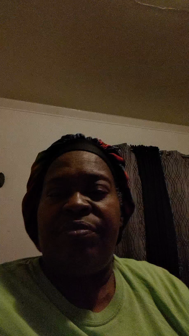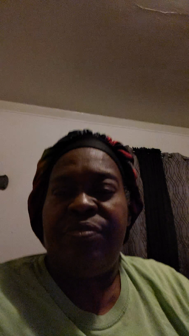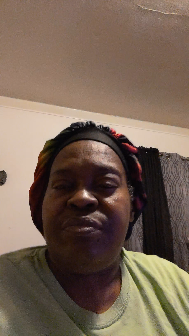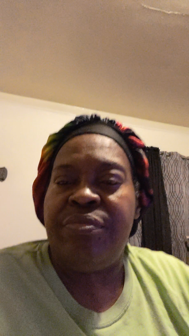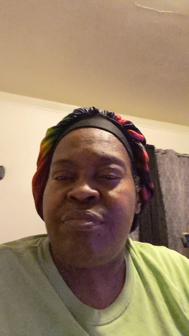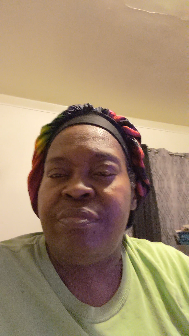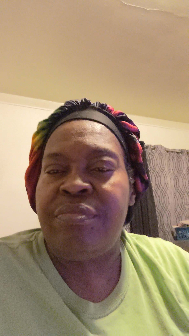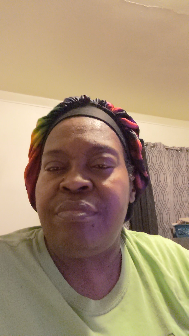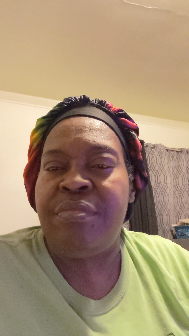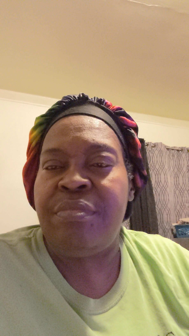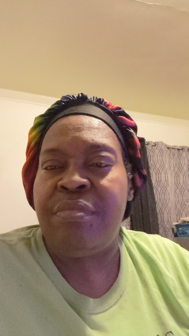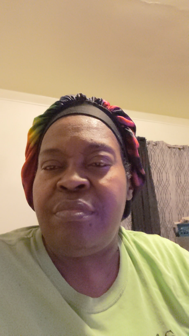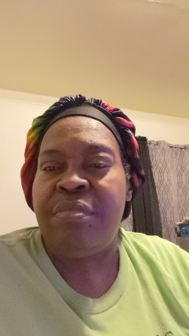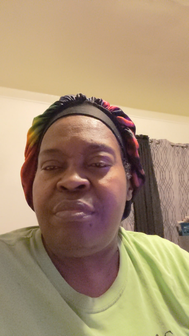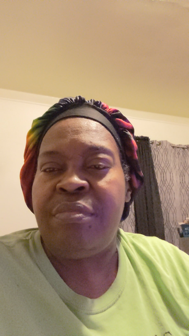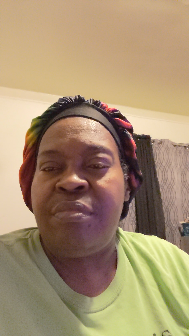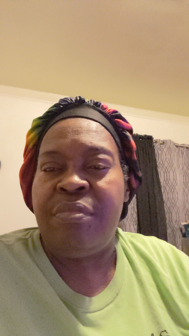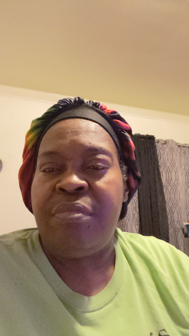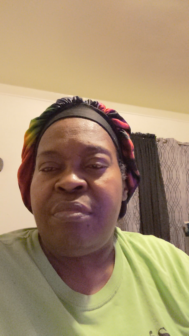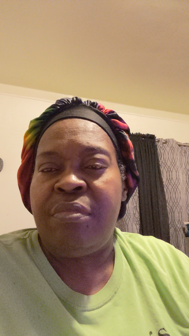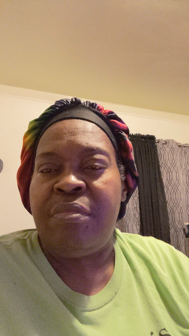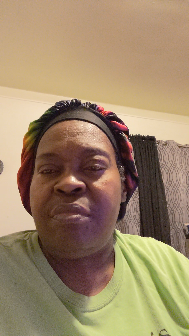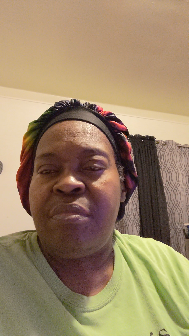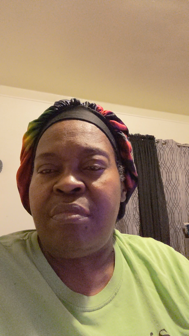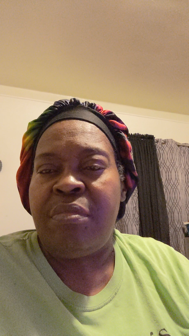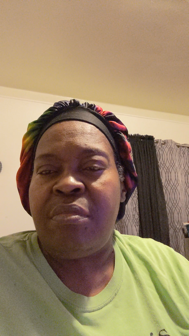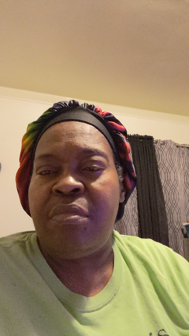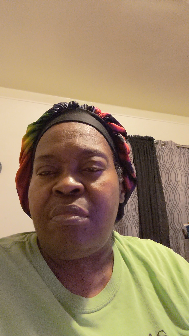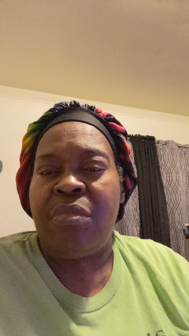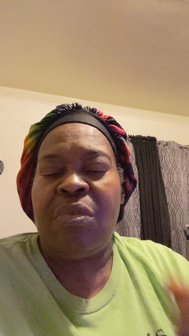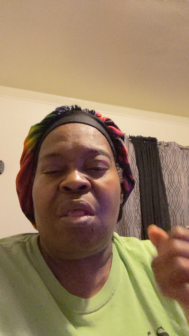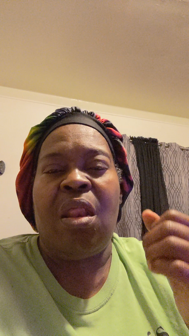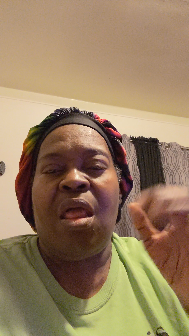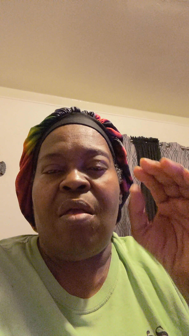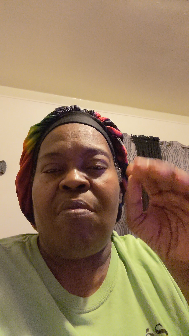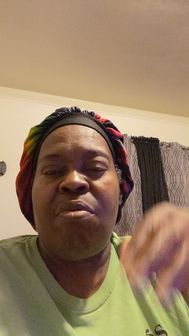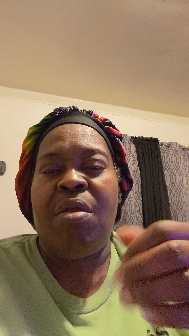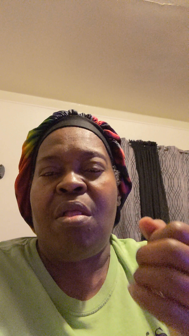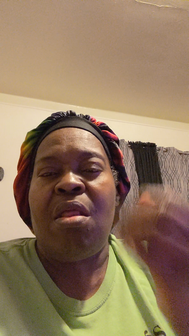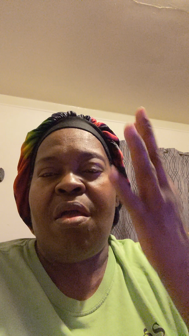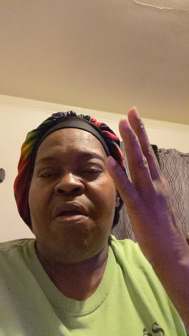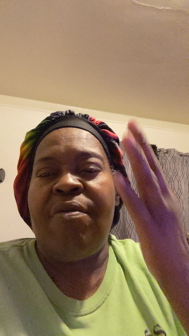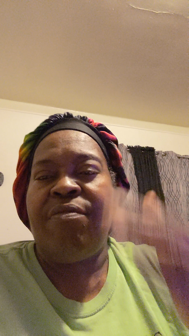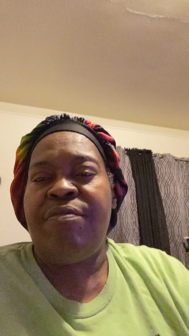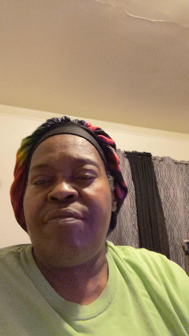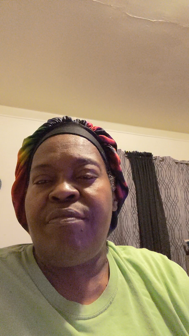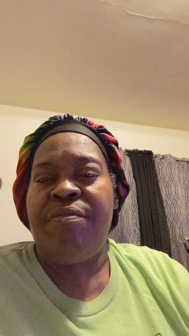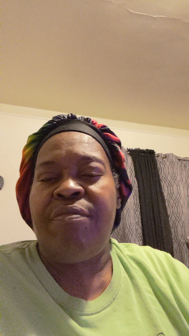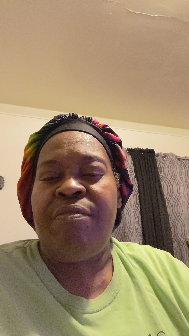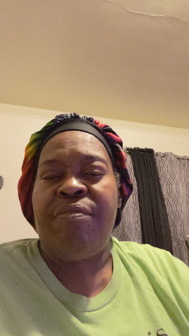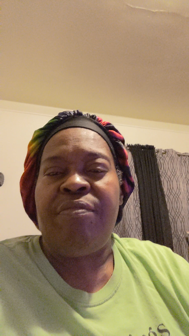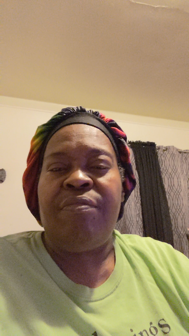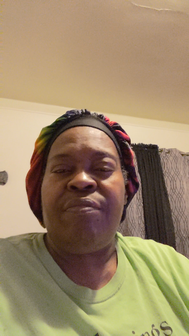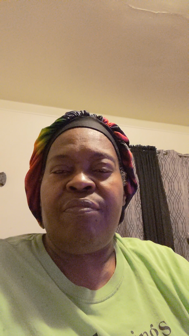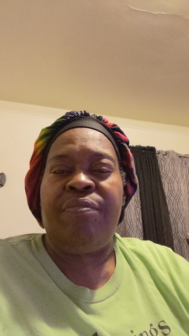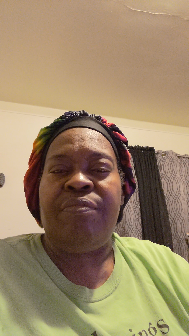gloves